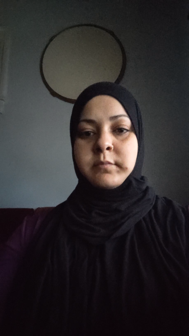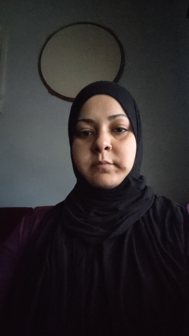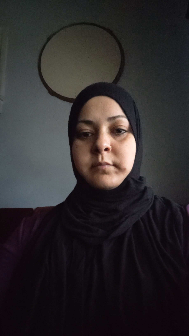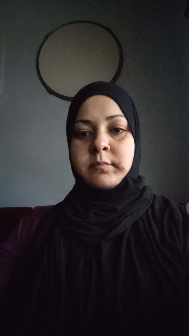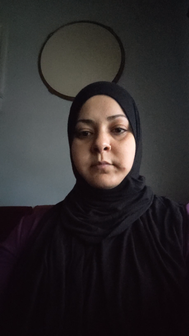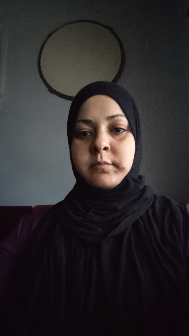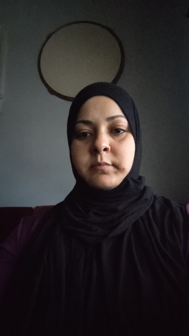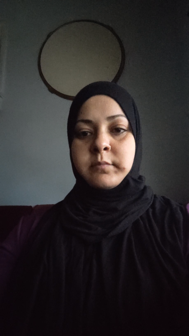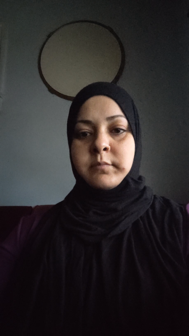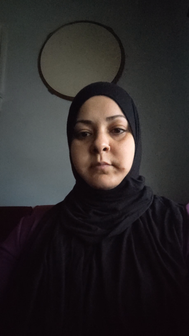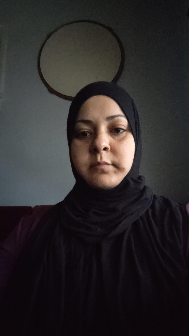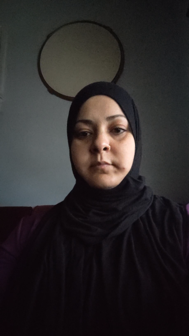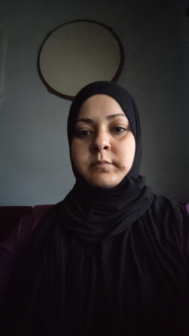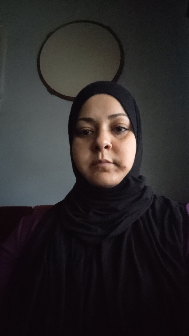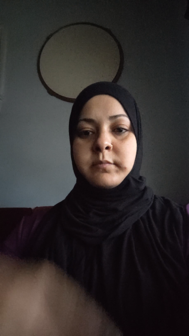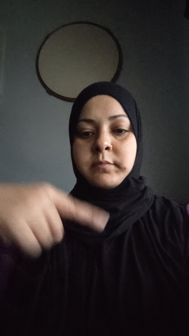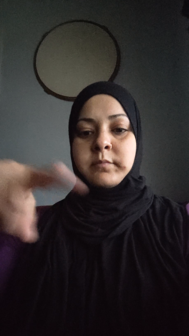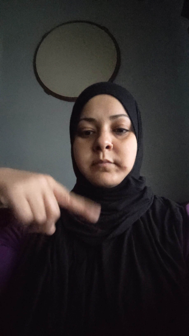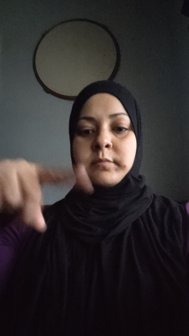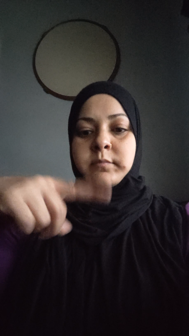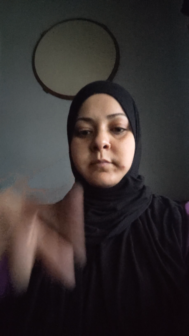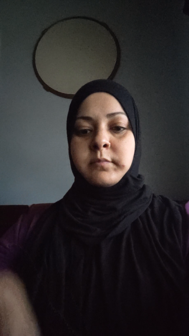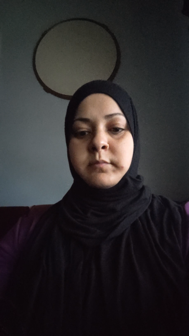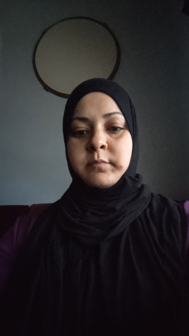flip-flop